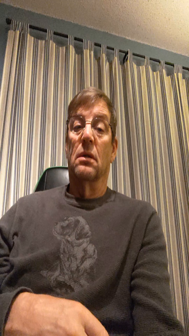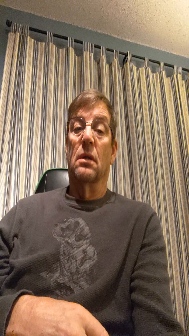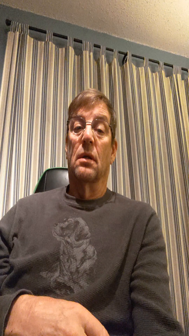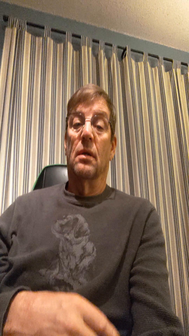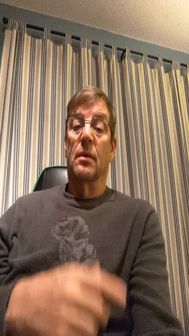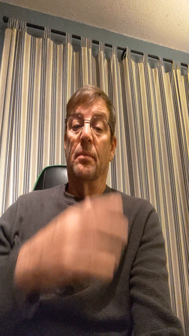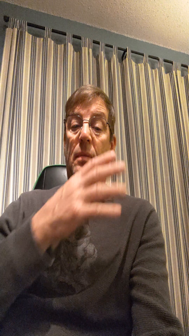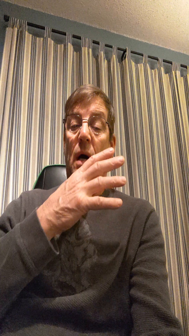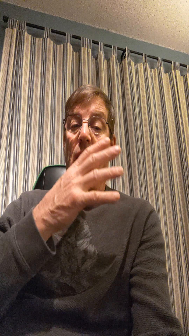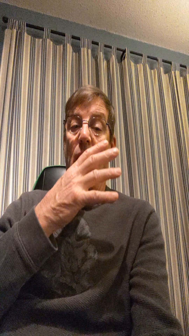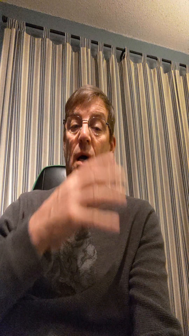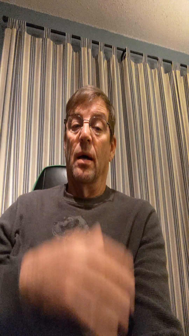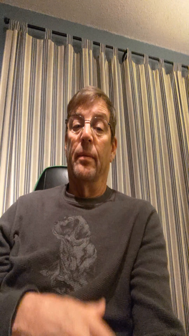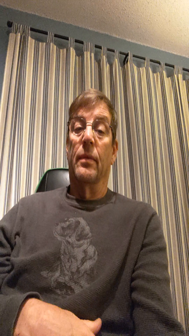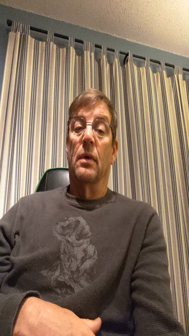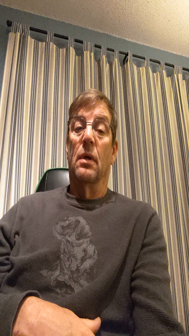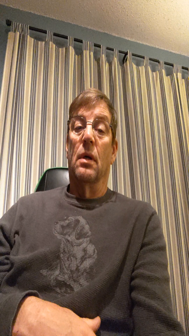mom